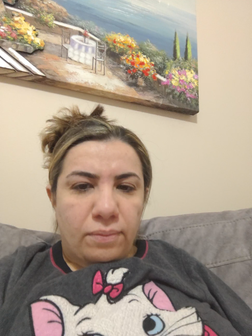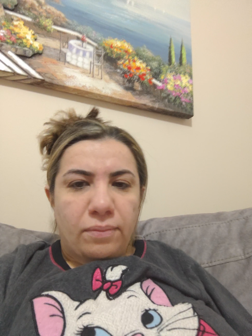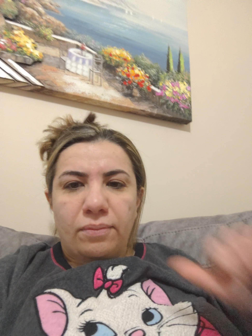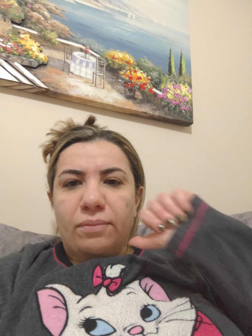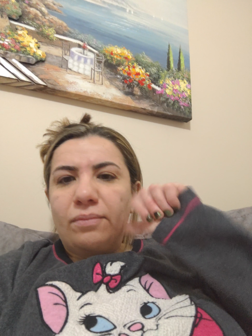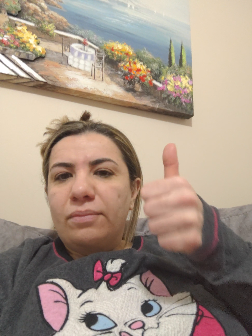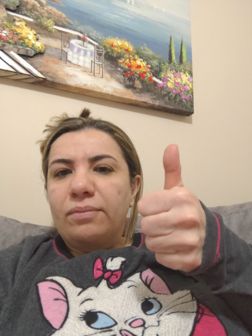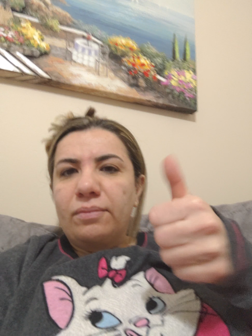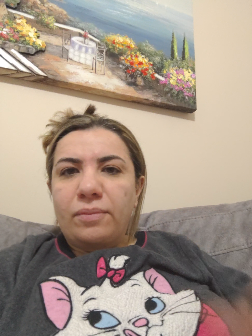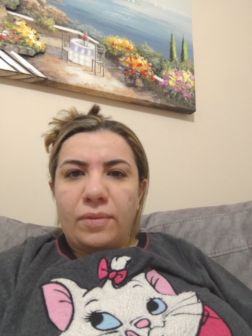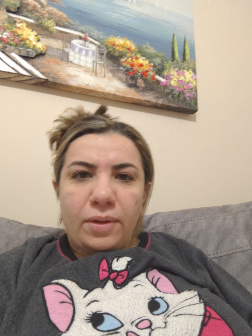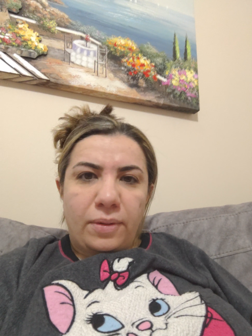tomorrow